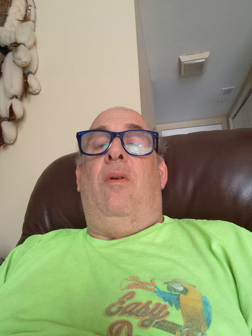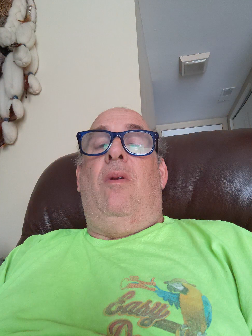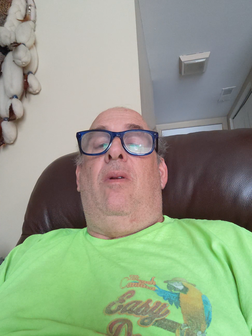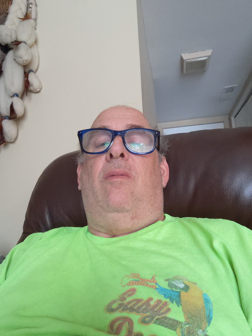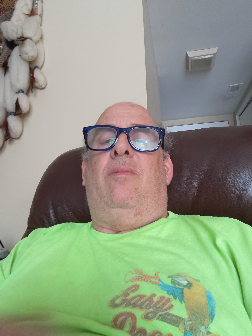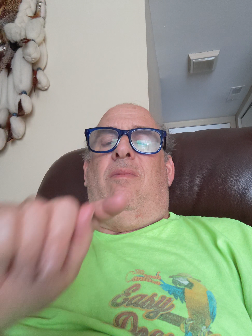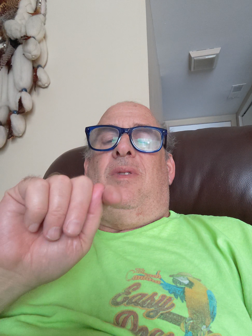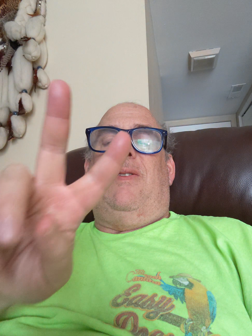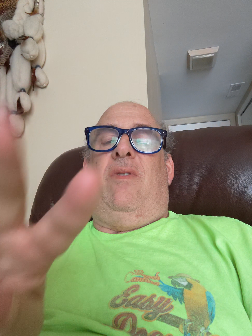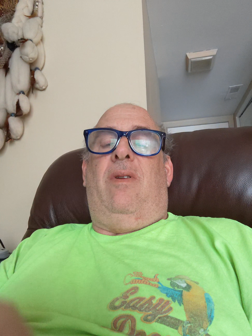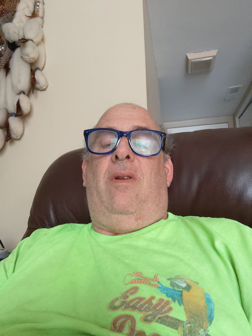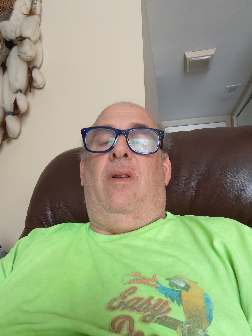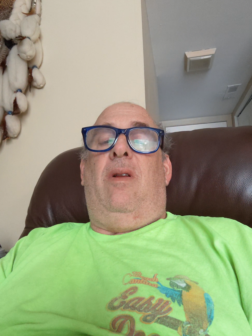TV